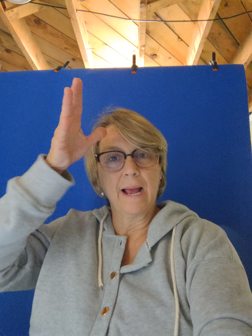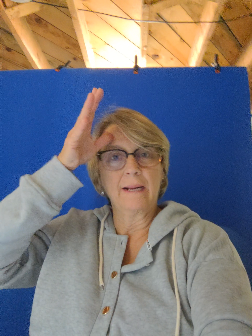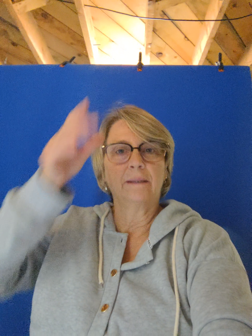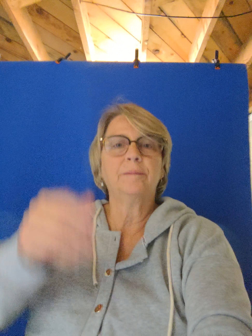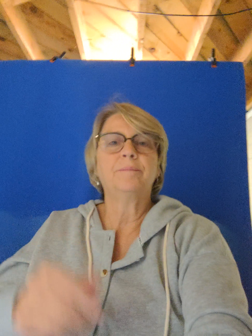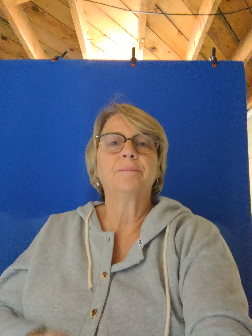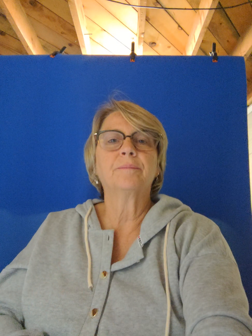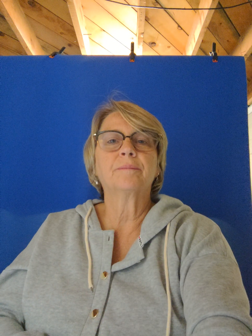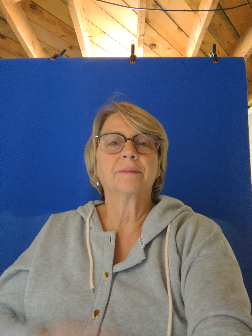dad